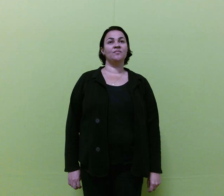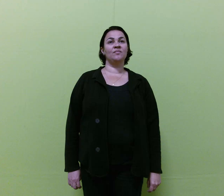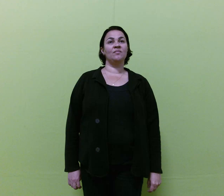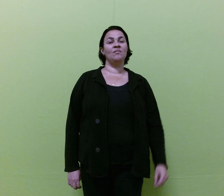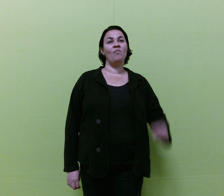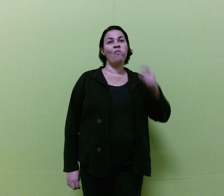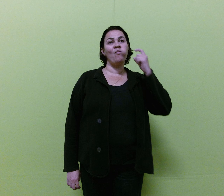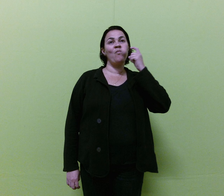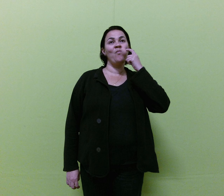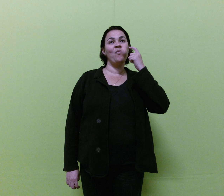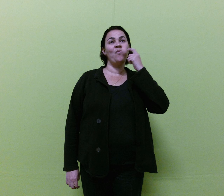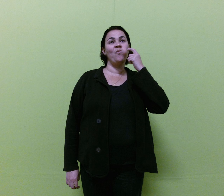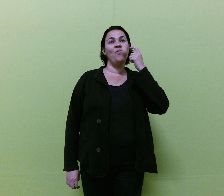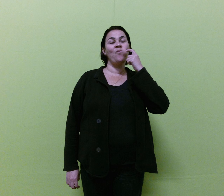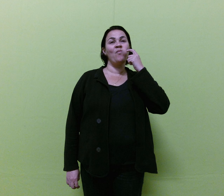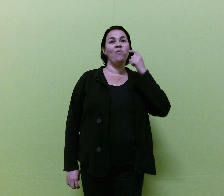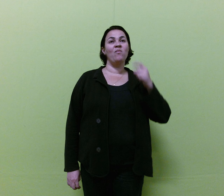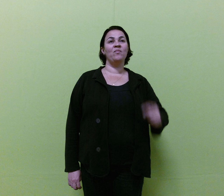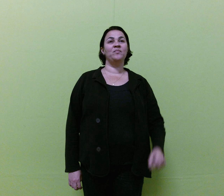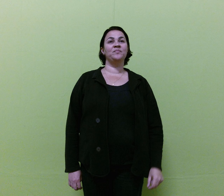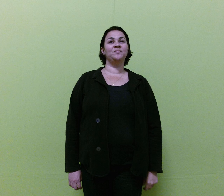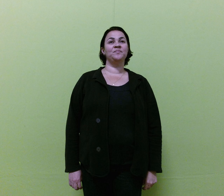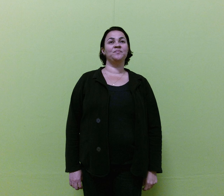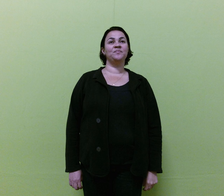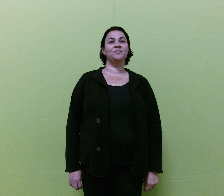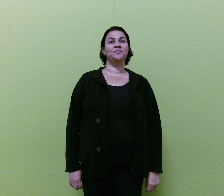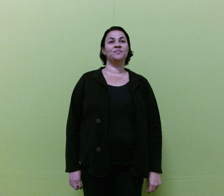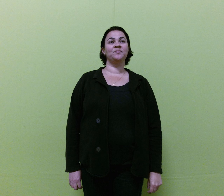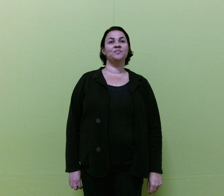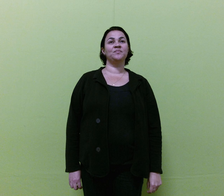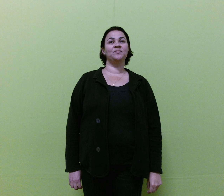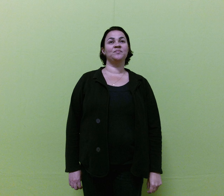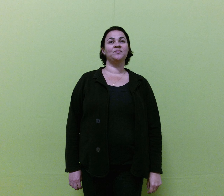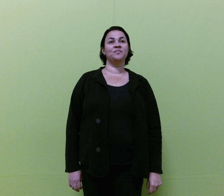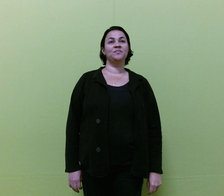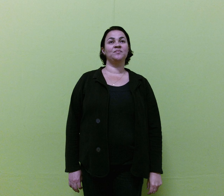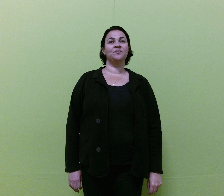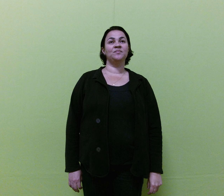bala